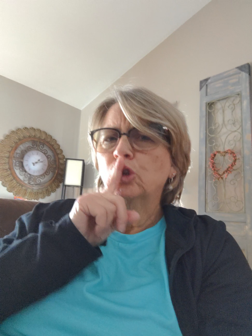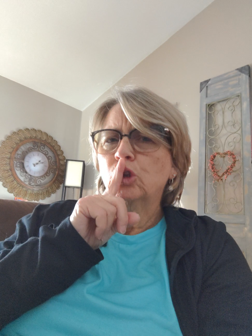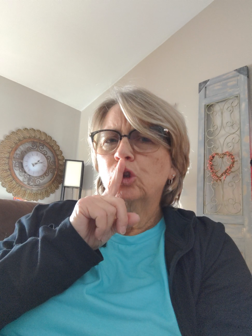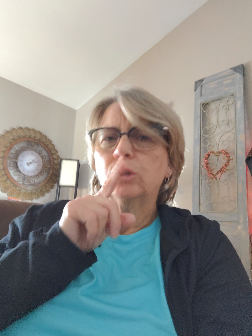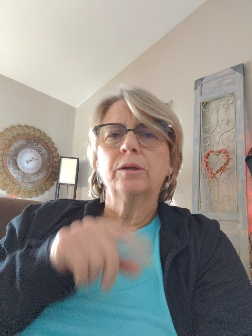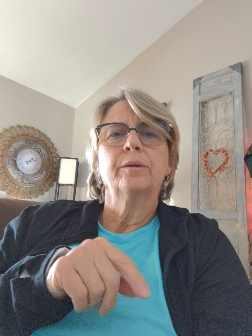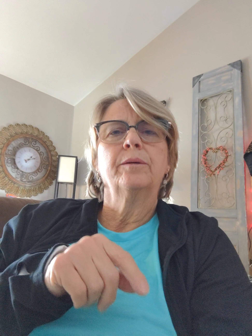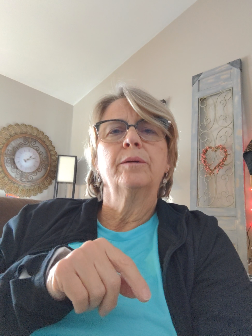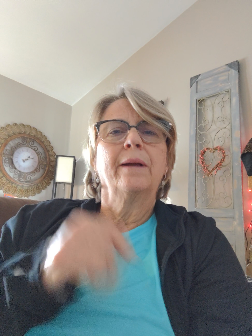shhh